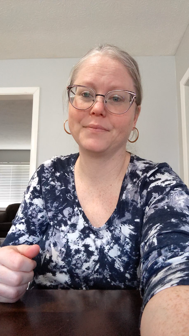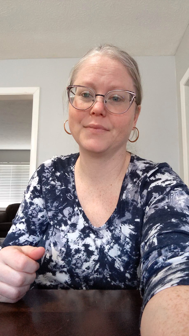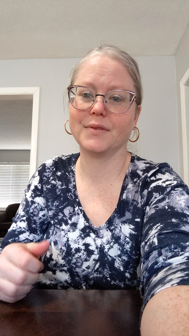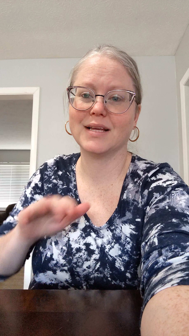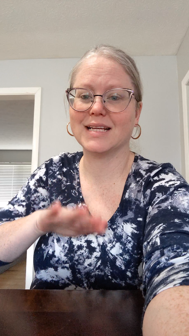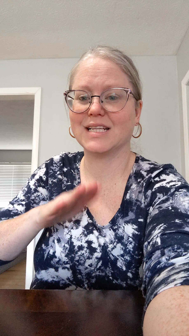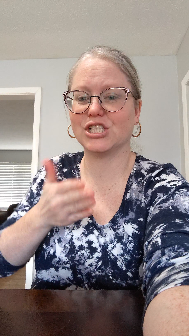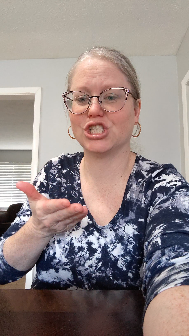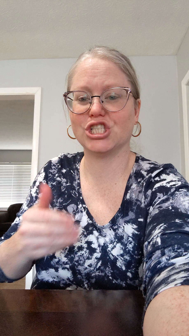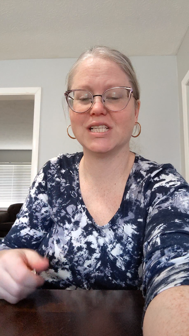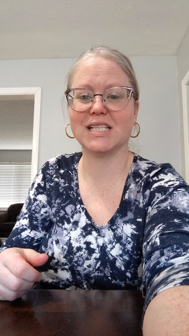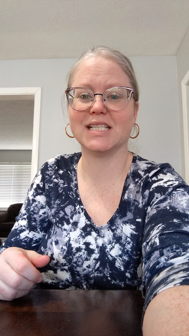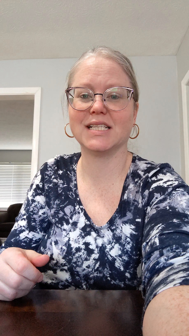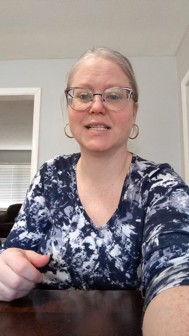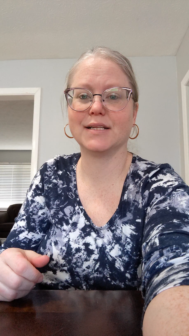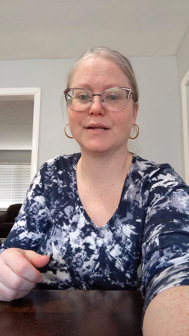kitchen